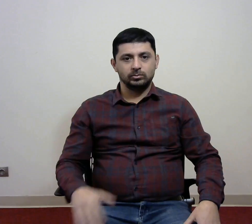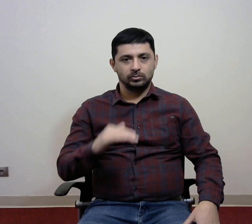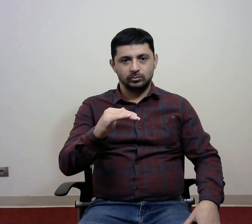siz